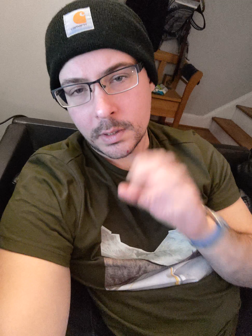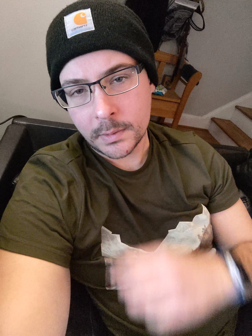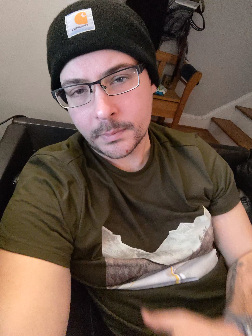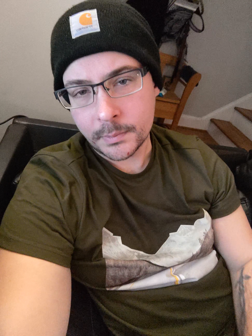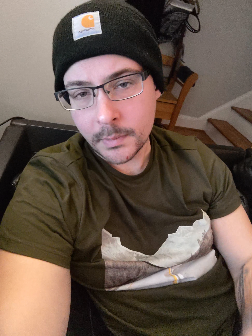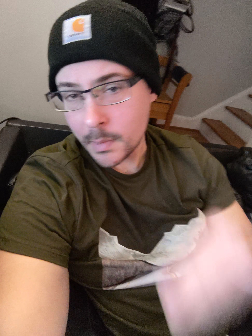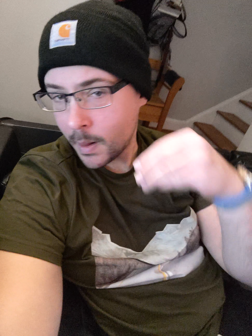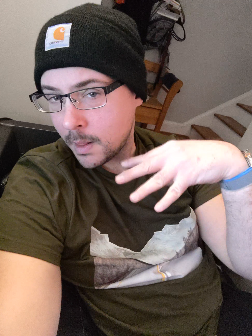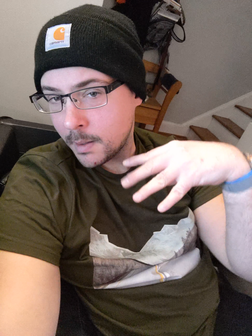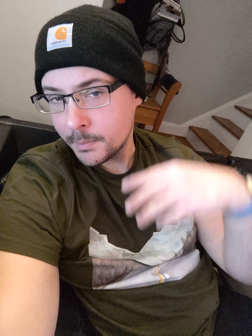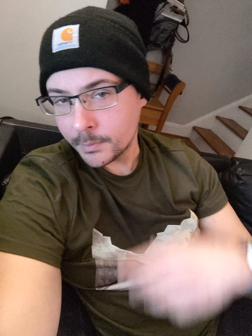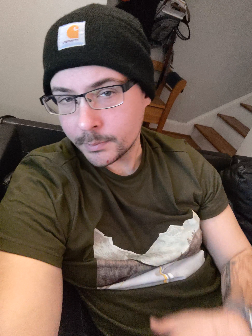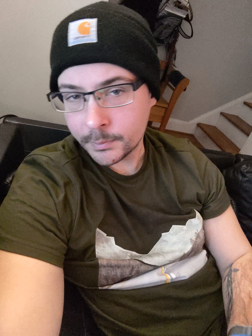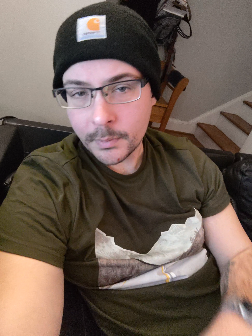lamp